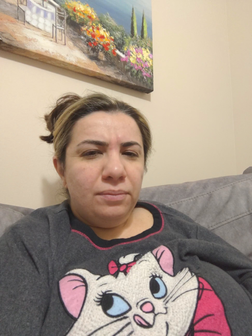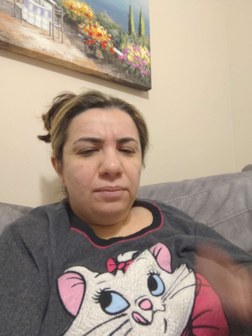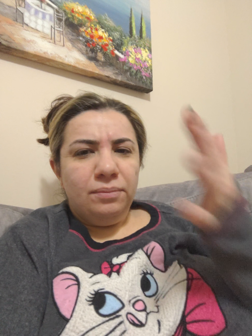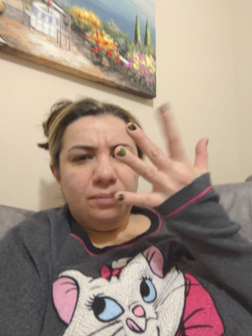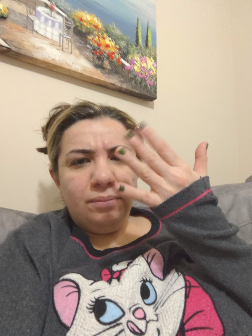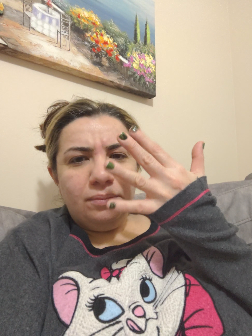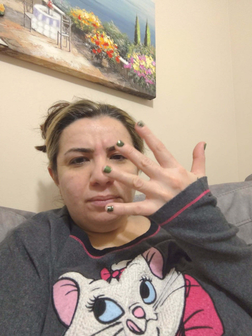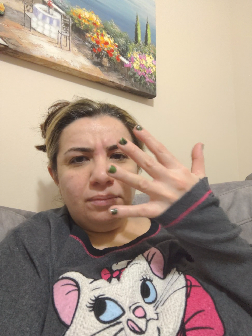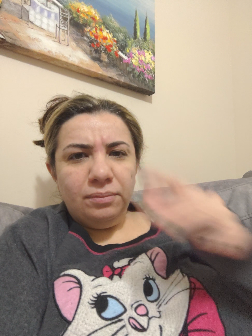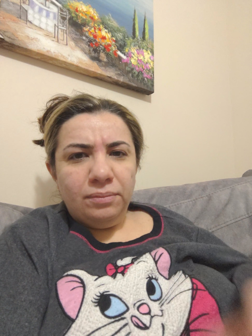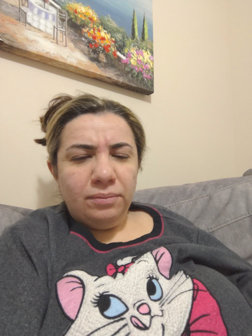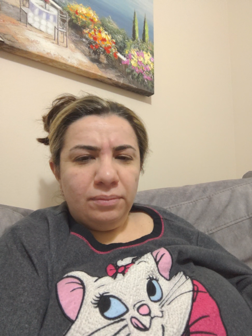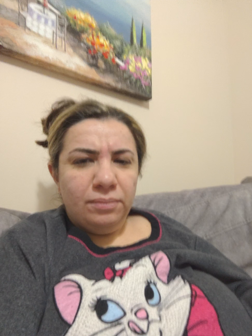finger